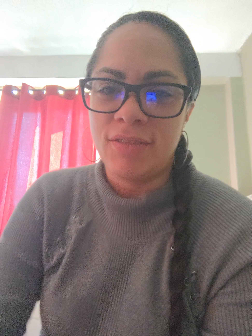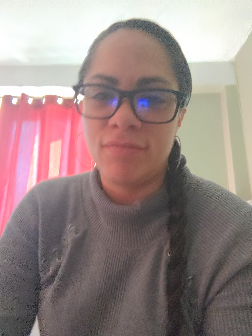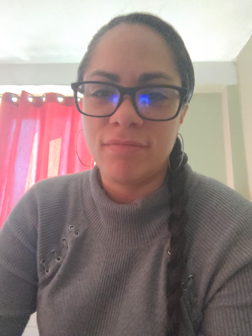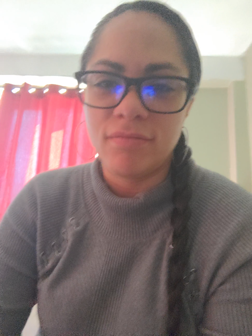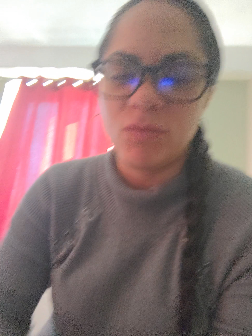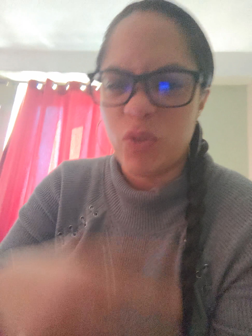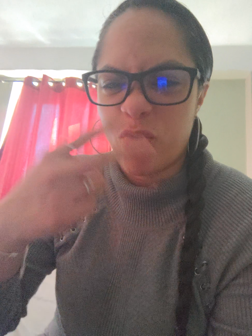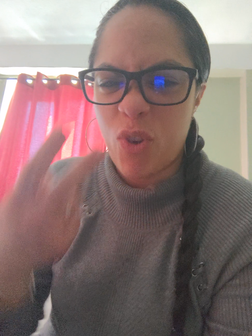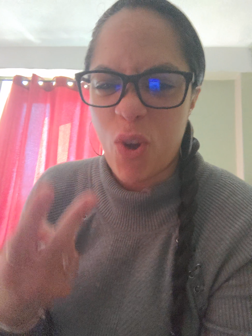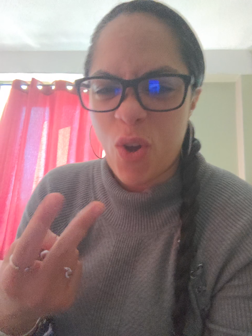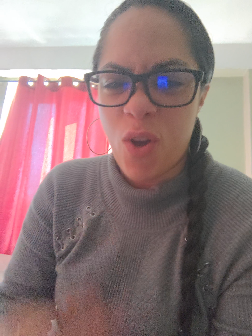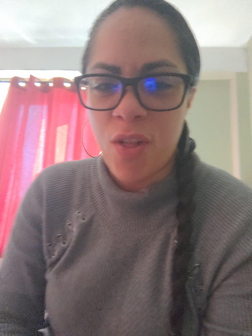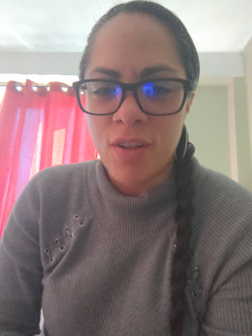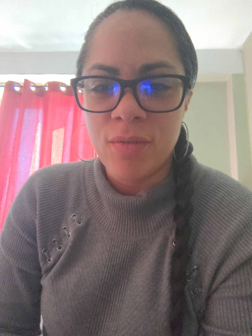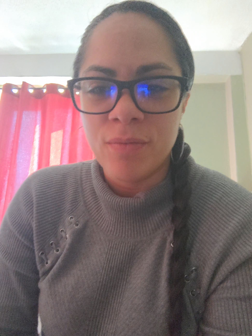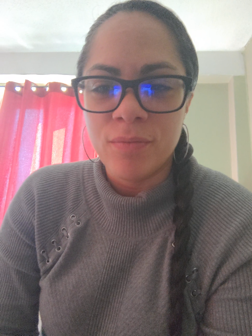fall